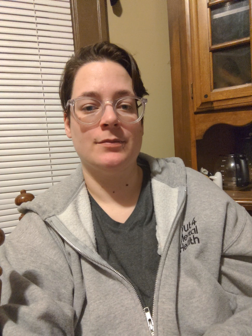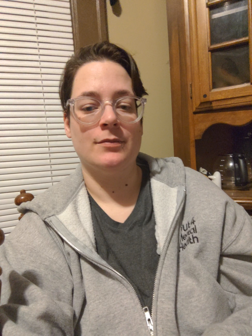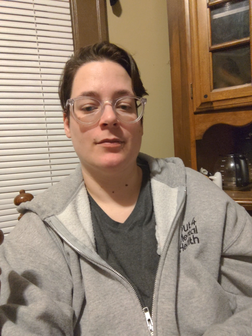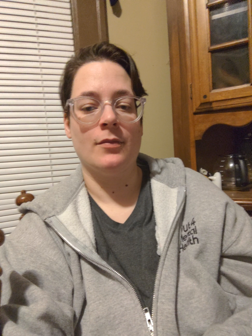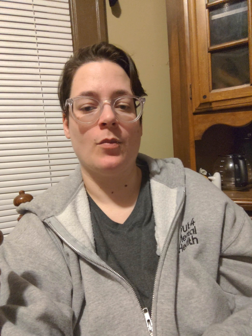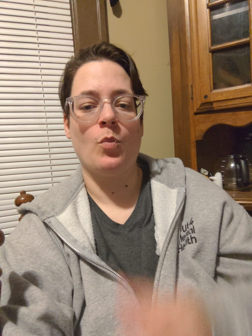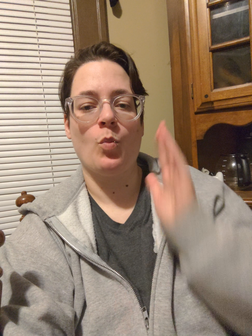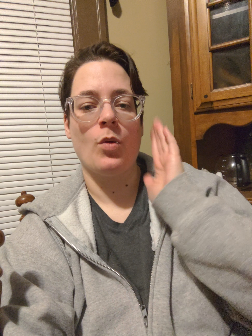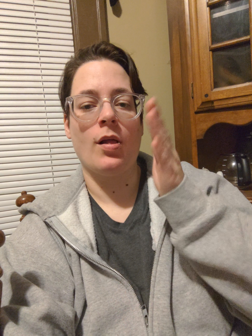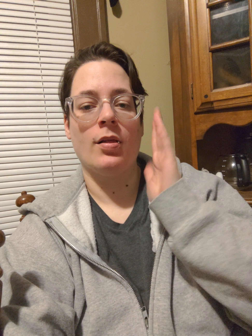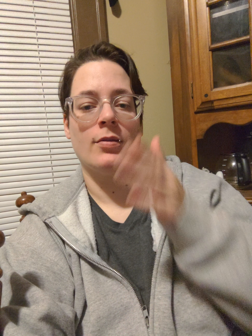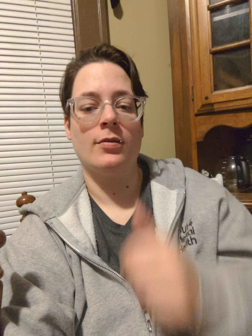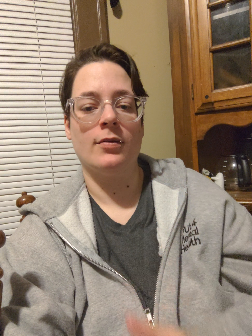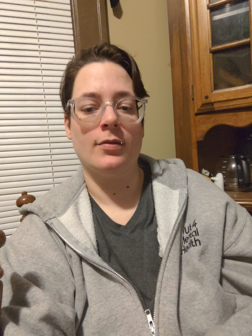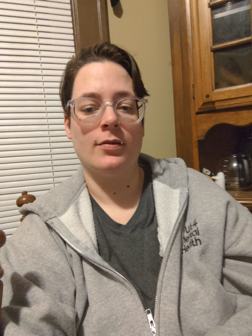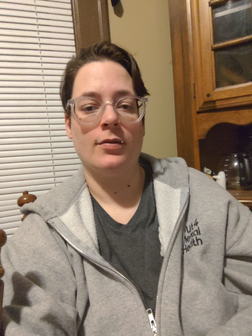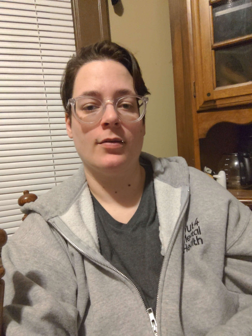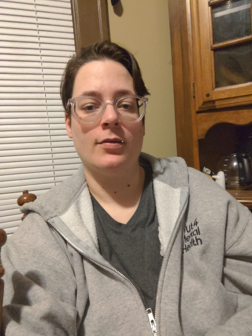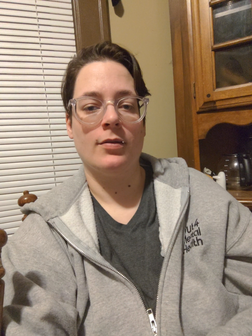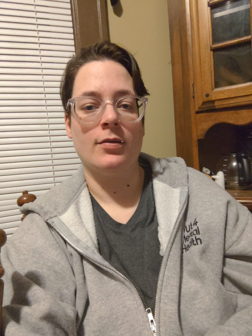will